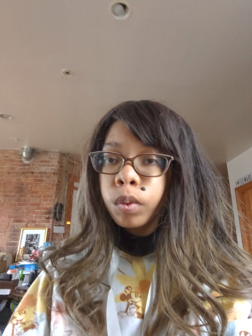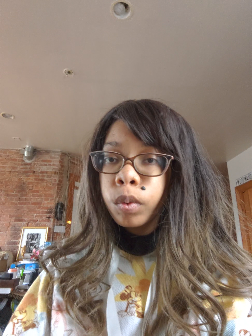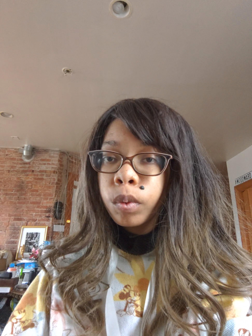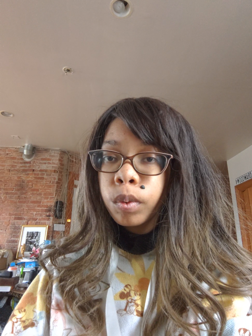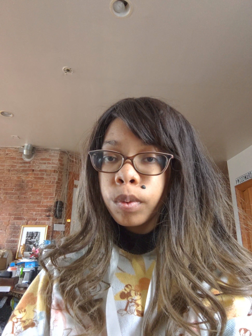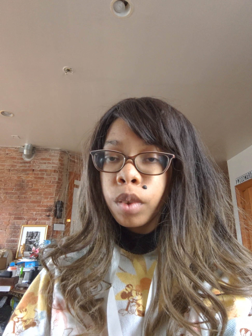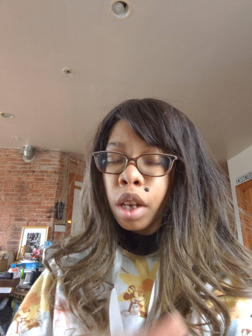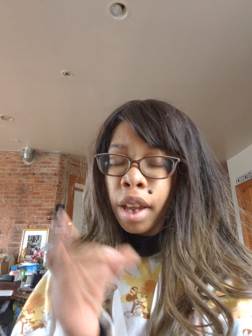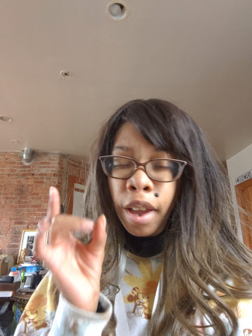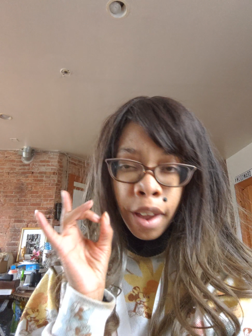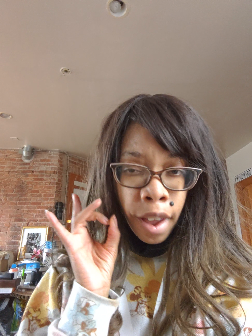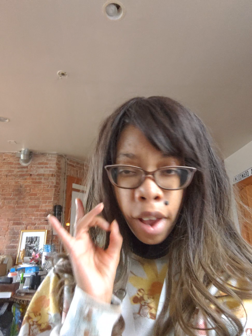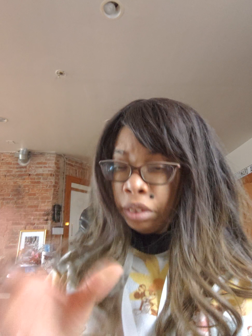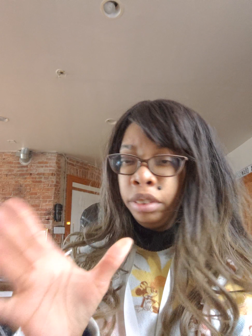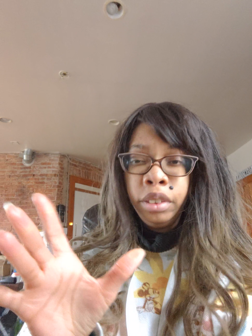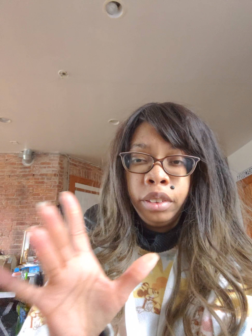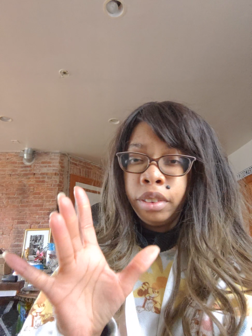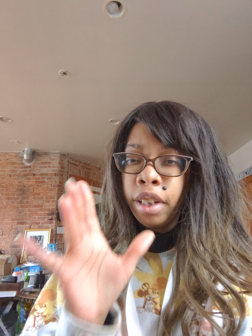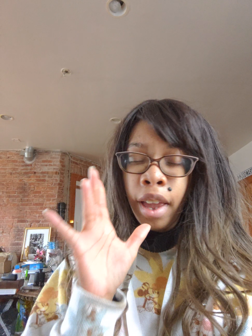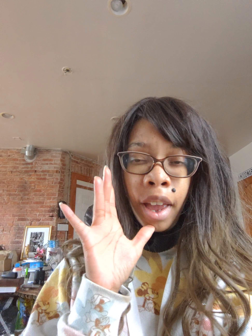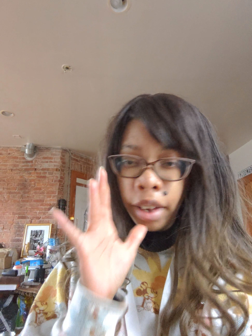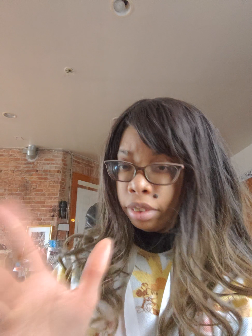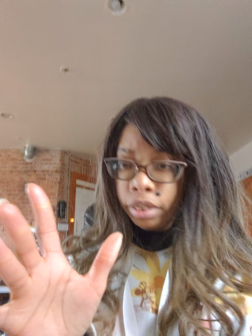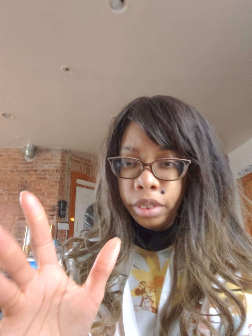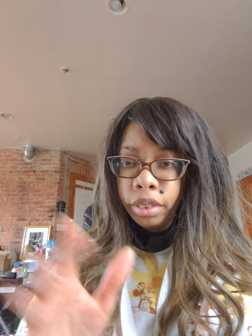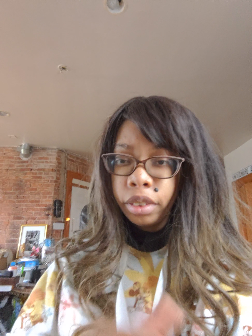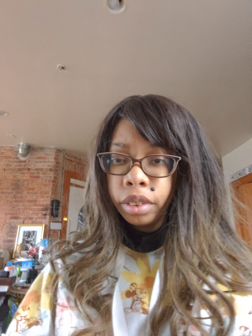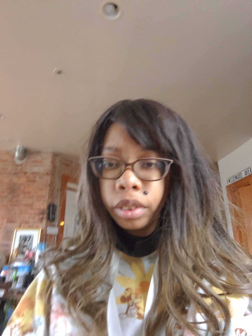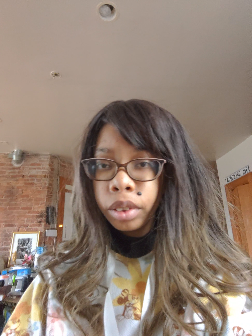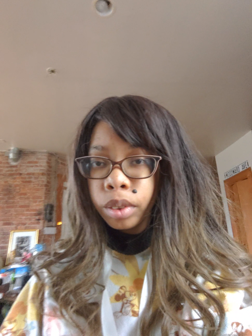hate